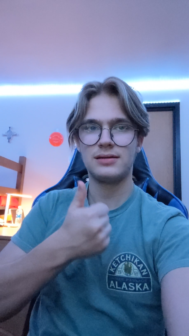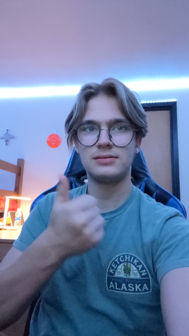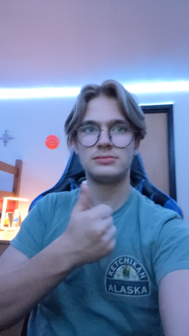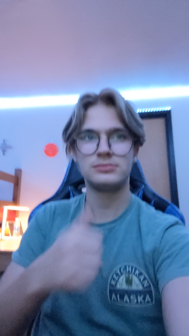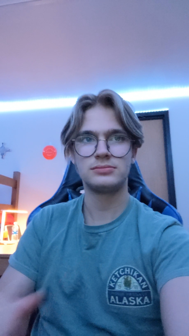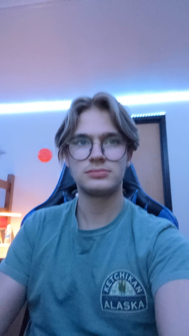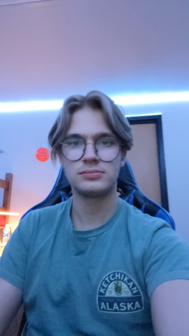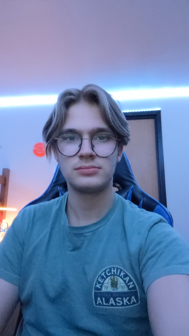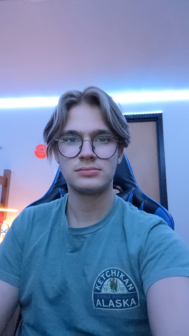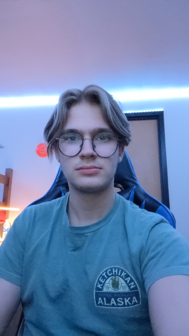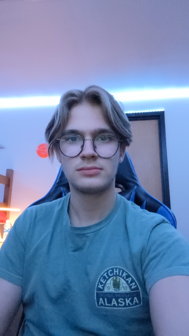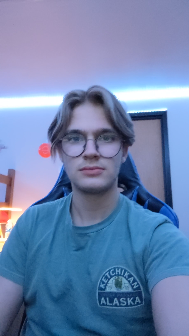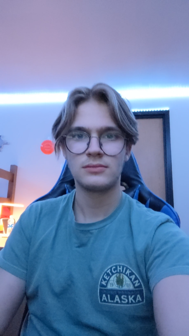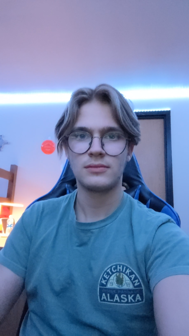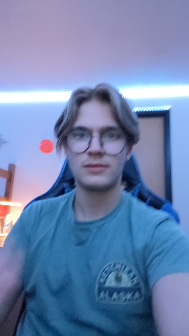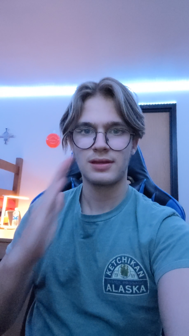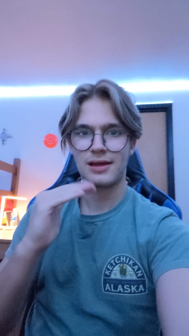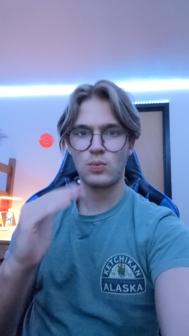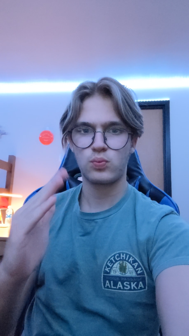downtown